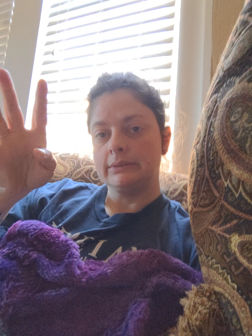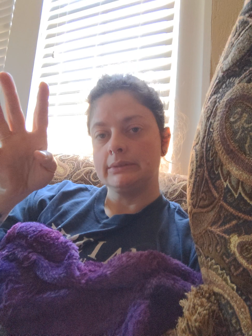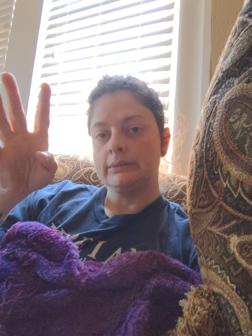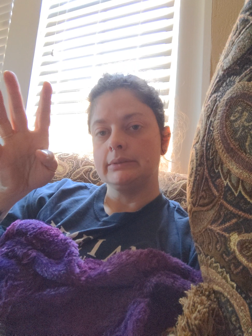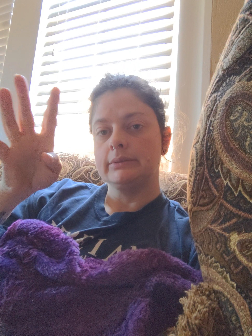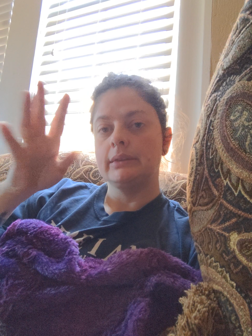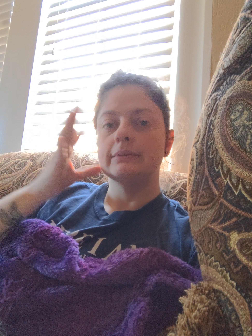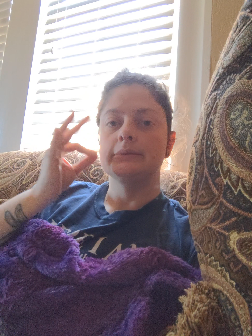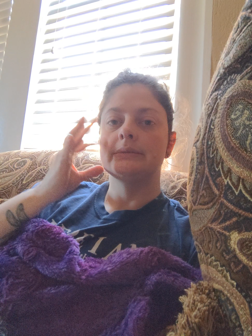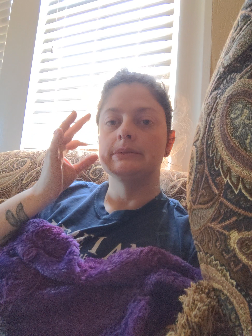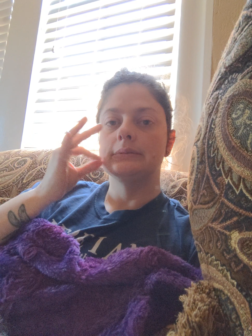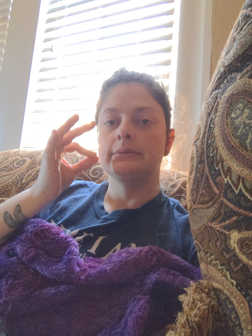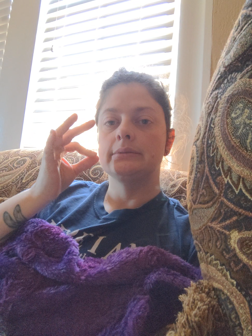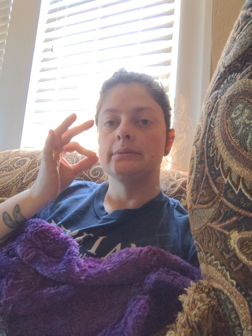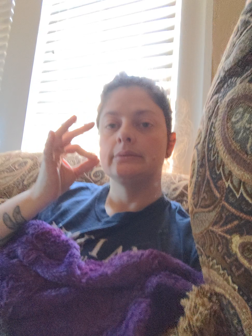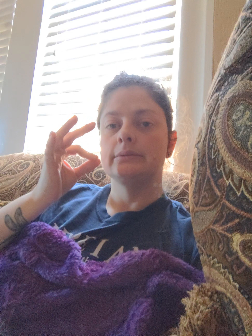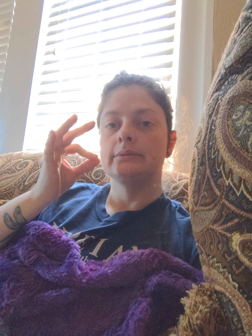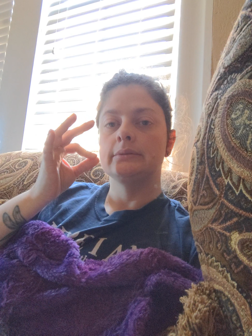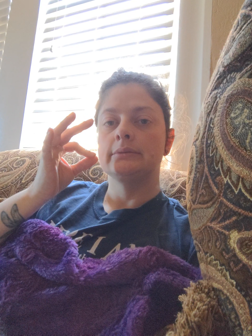cat